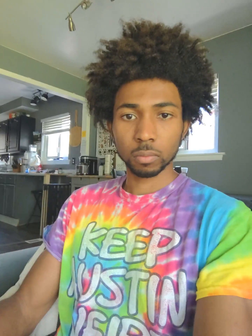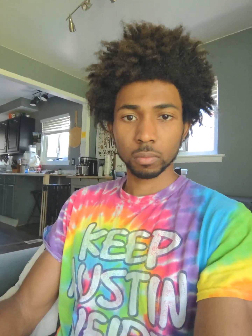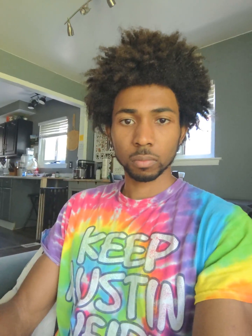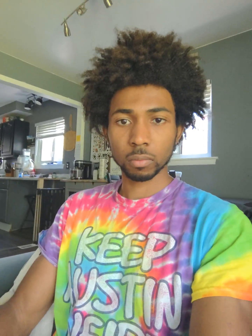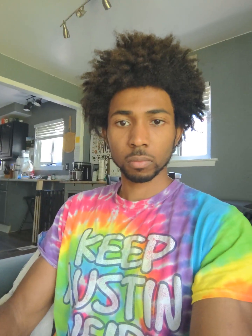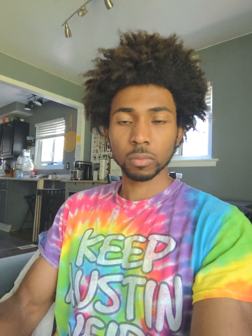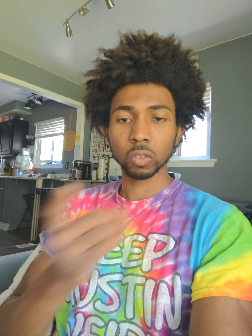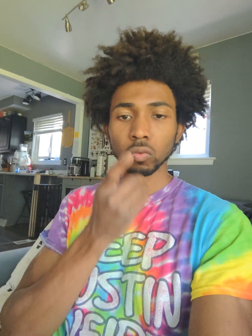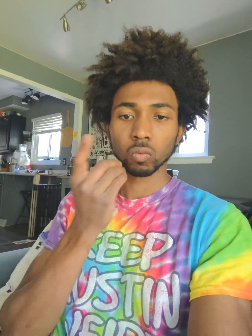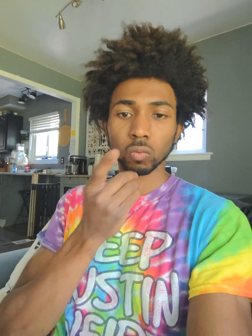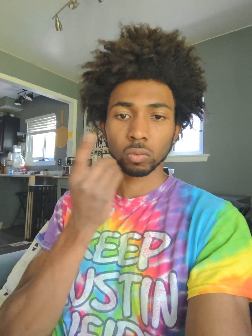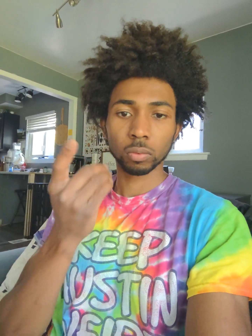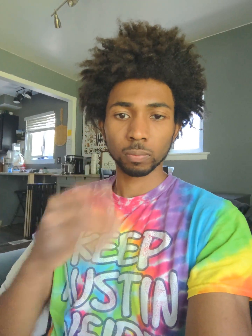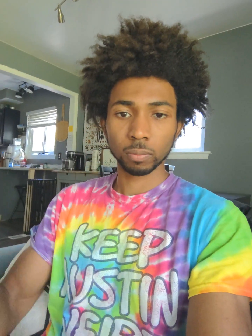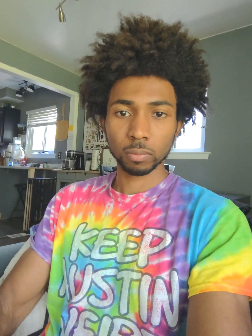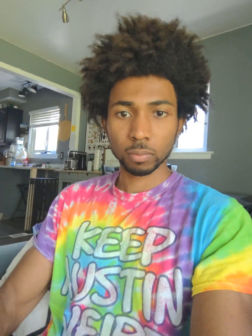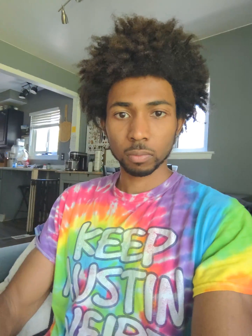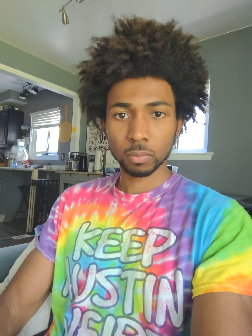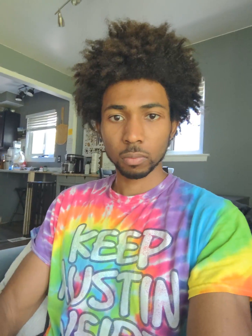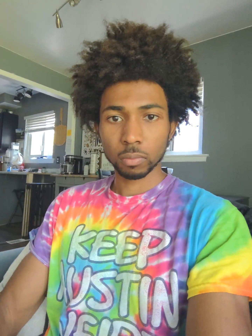dinner